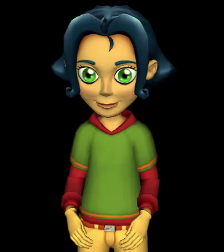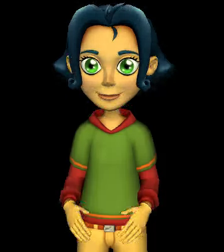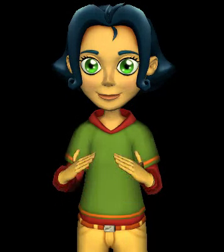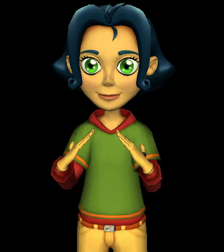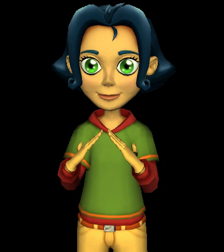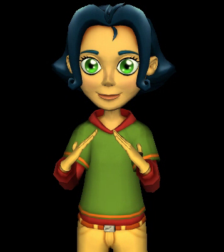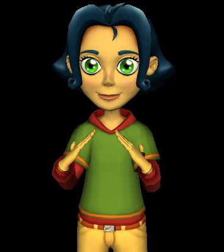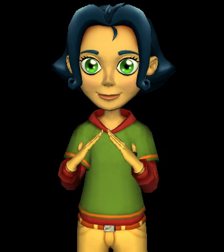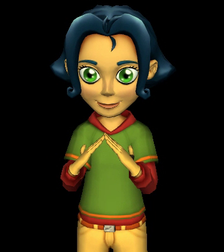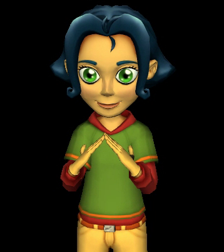بيت